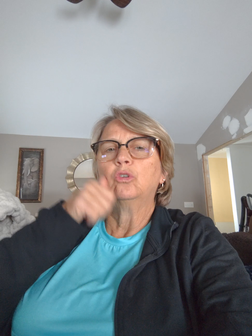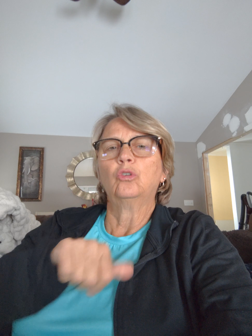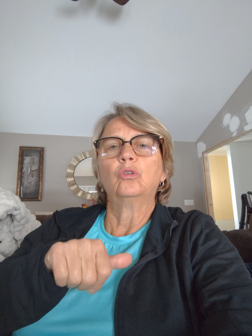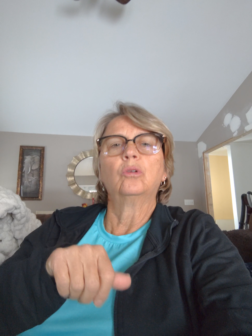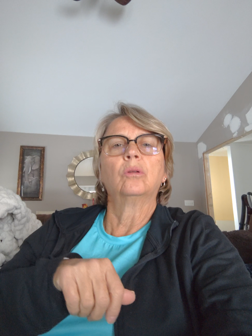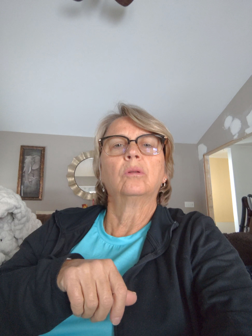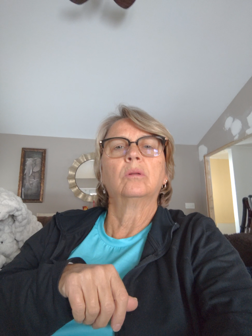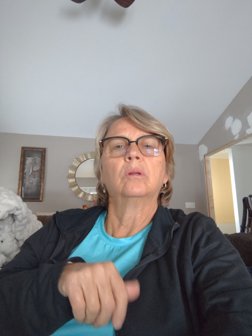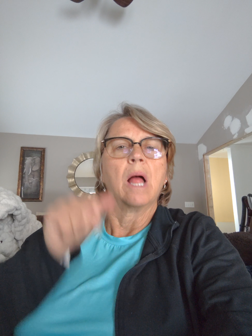girl